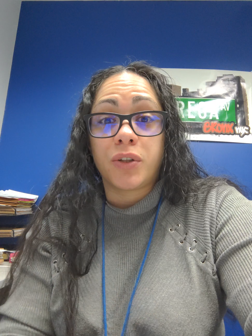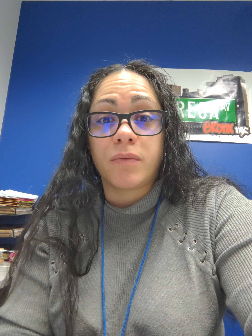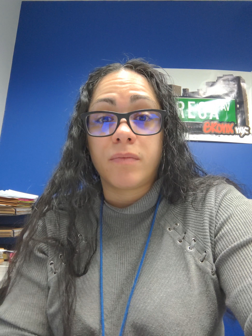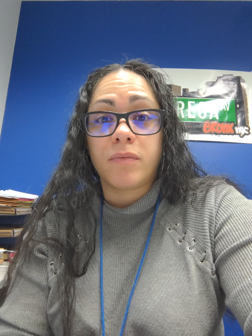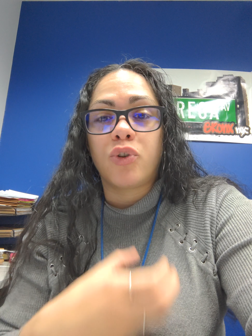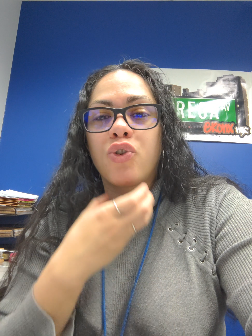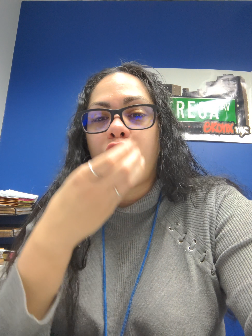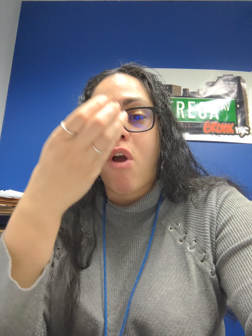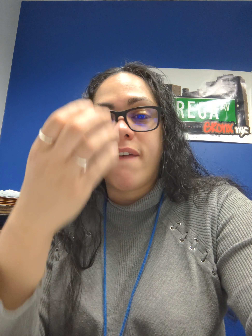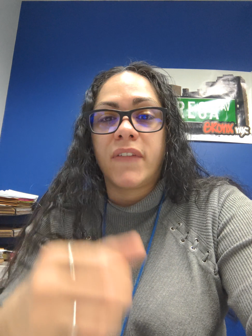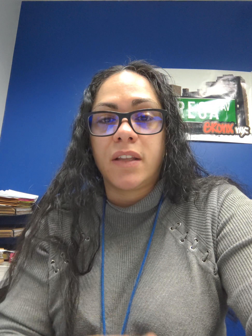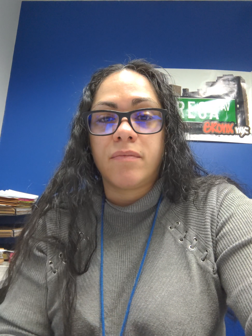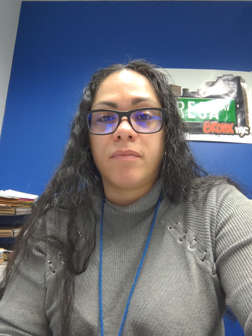giraffe